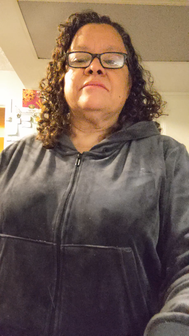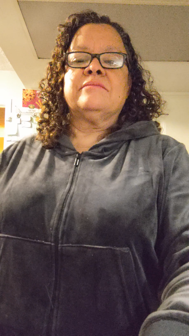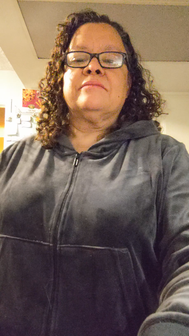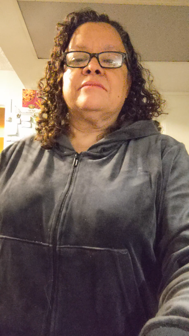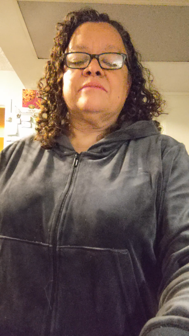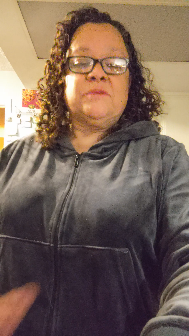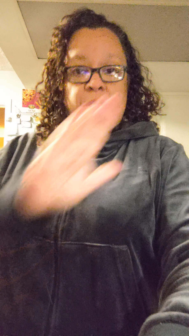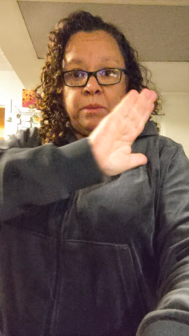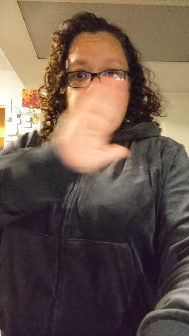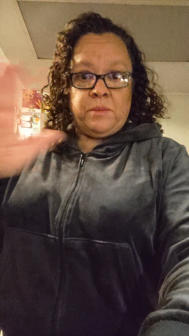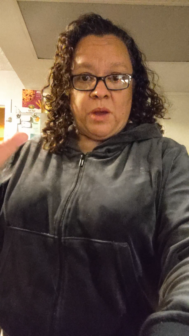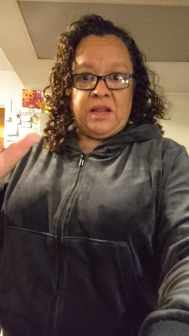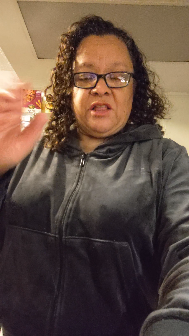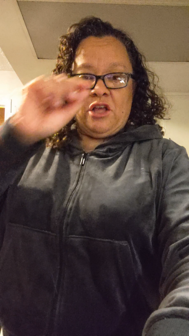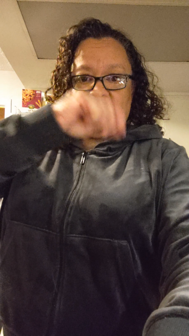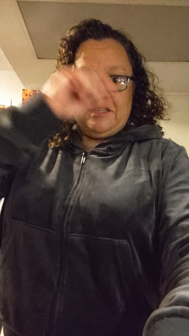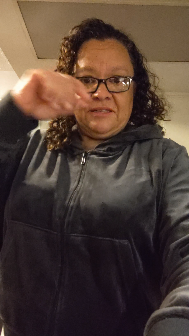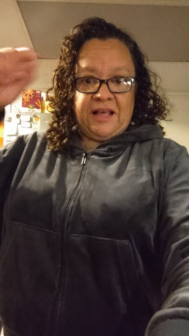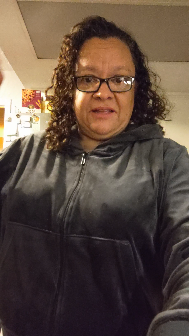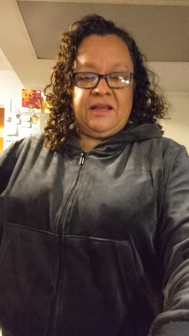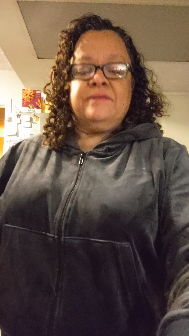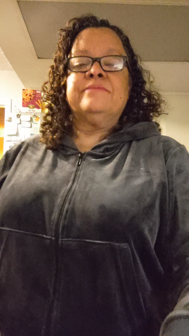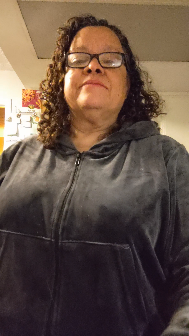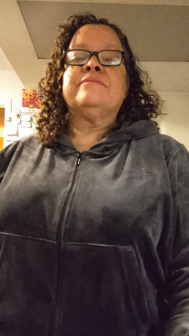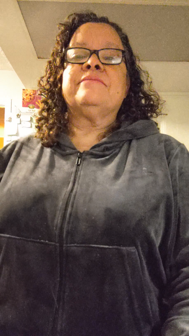chalk